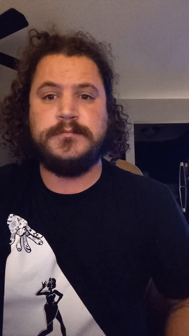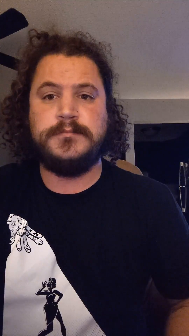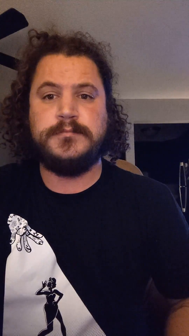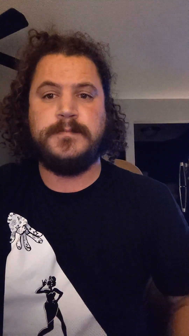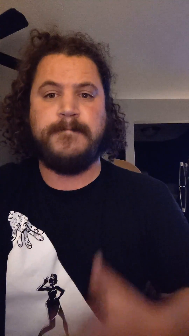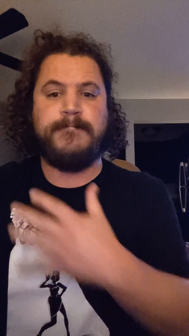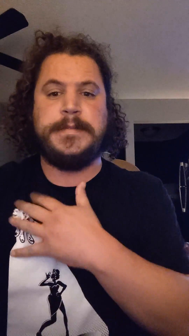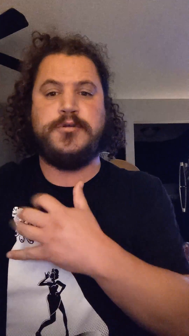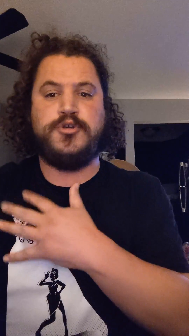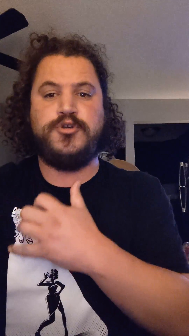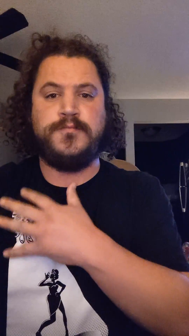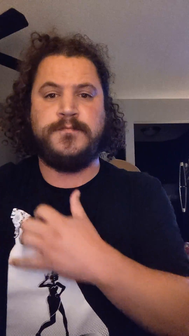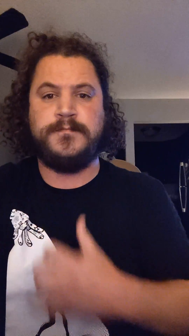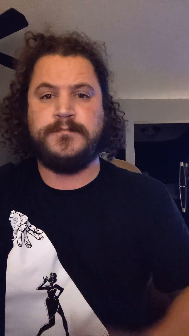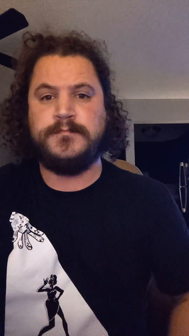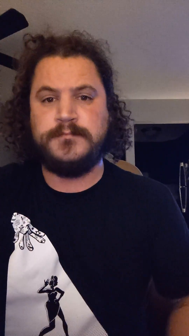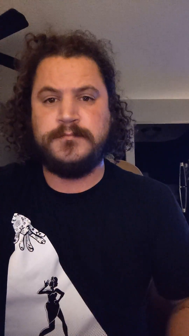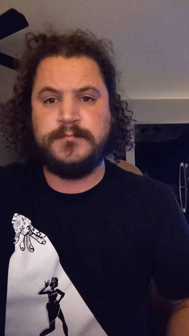bear